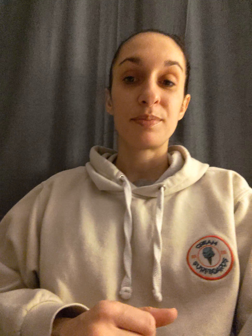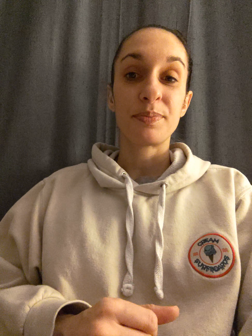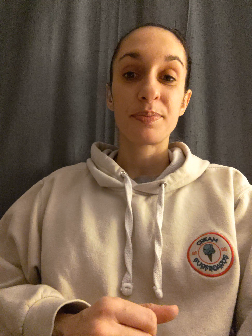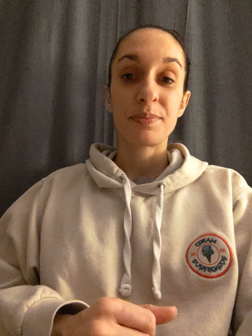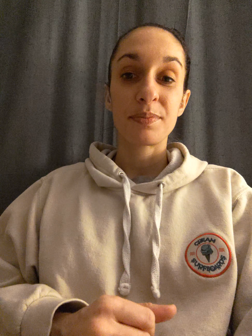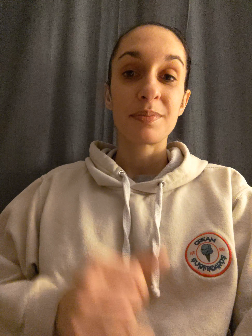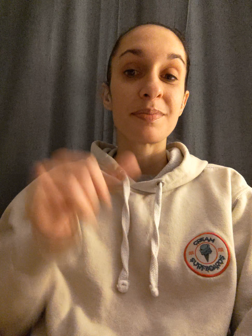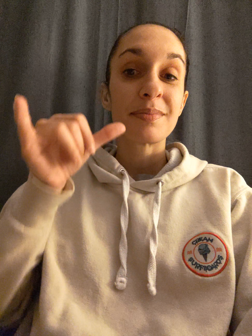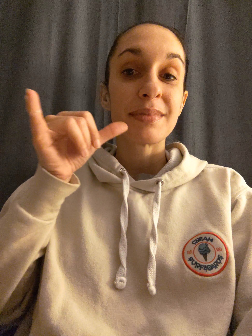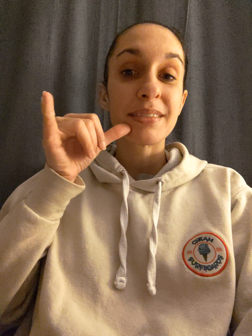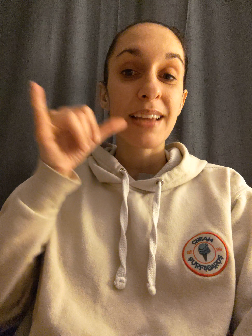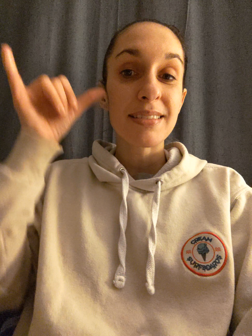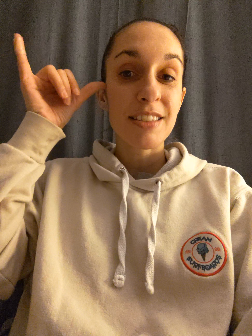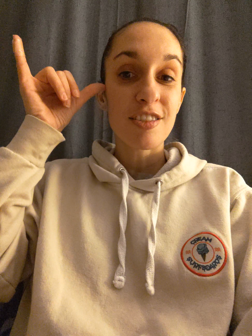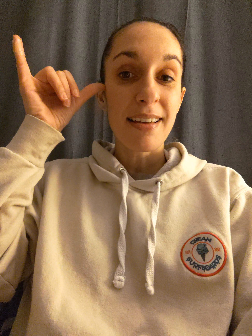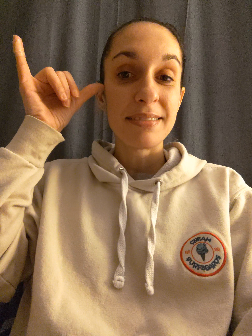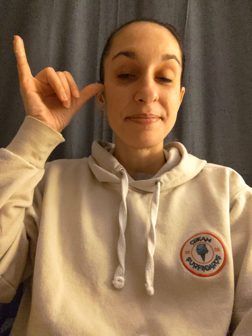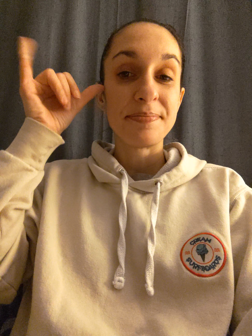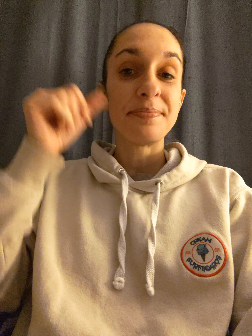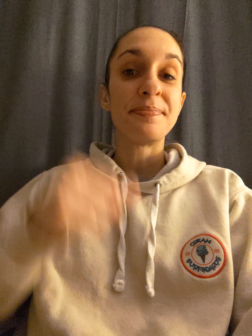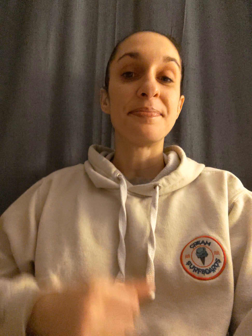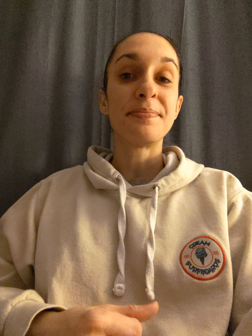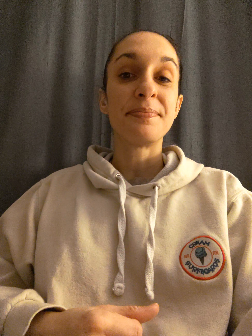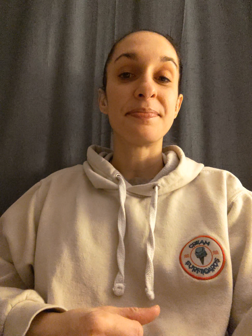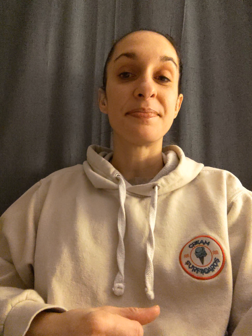yesterday